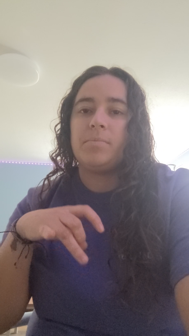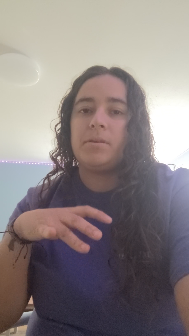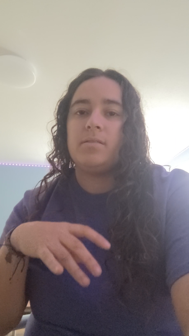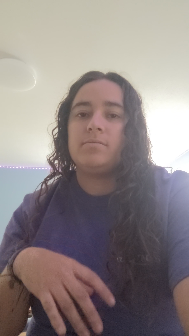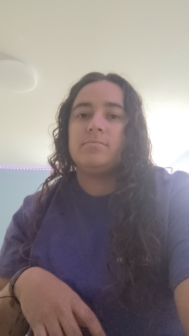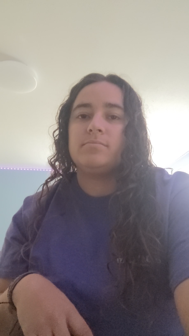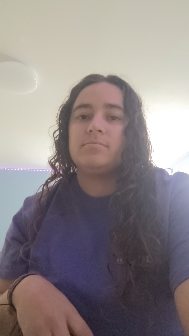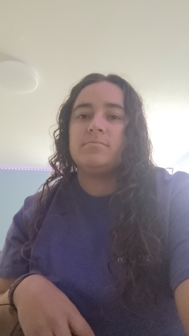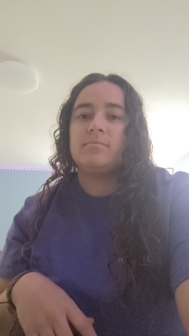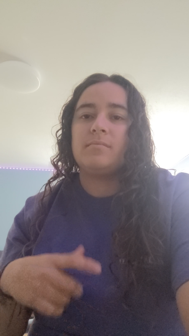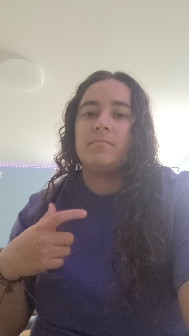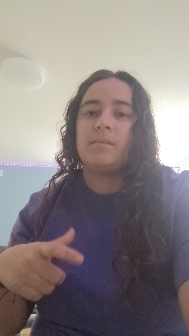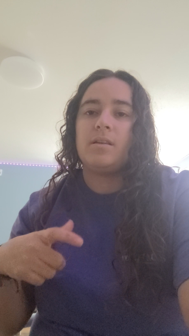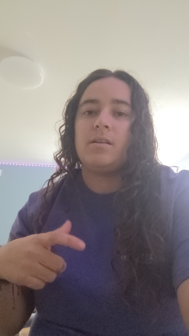plate